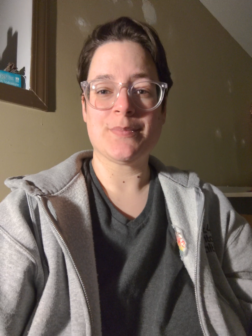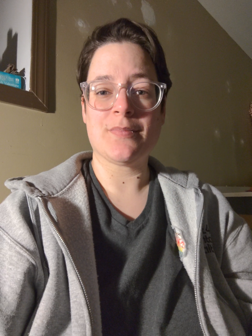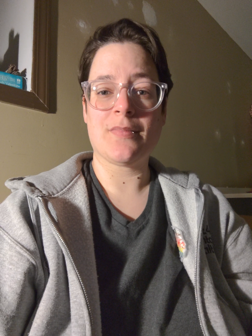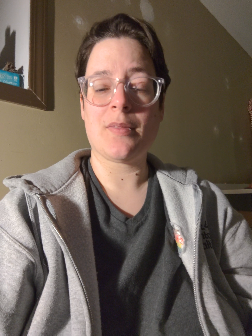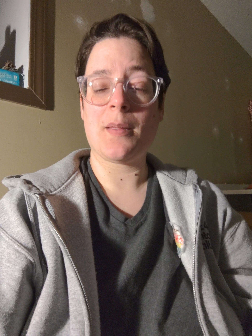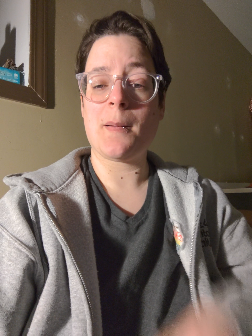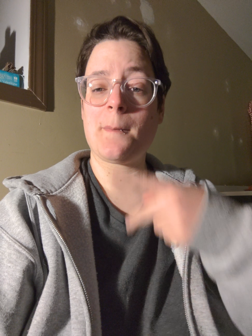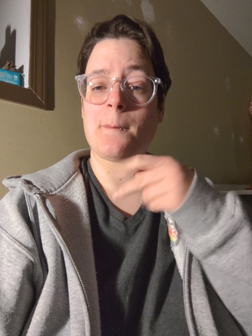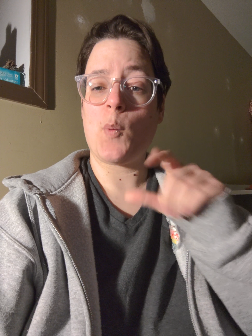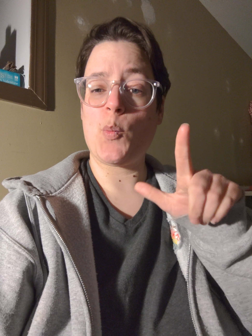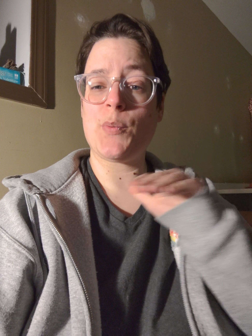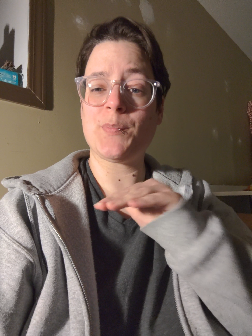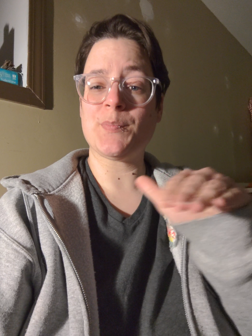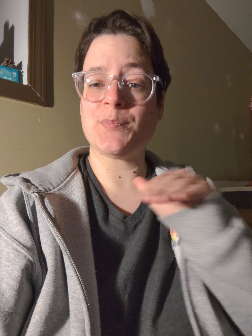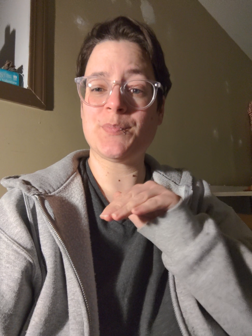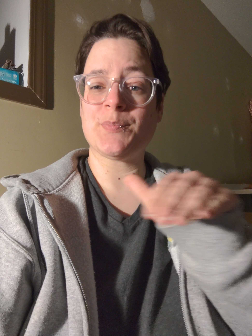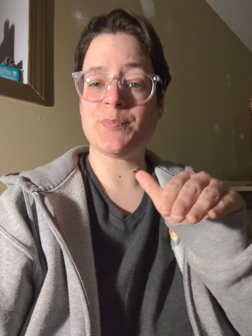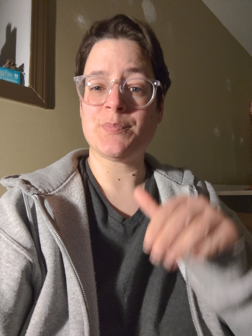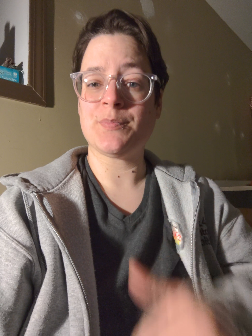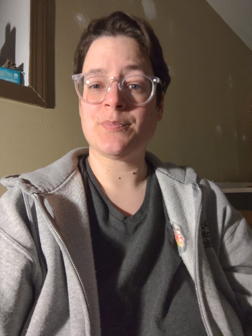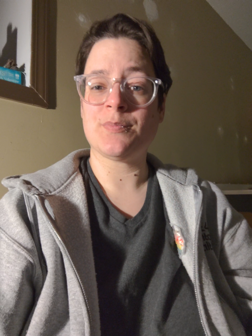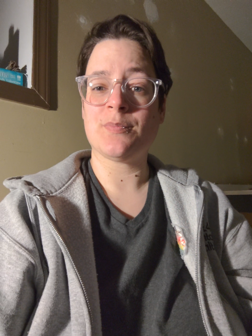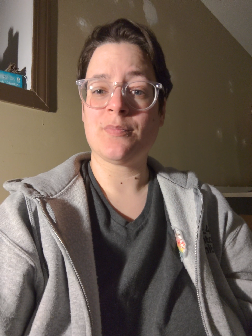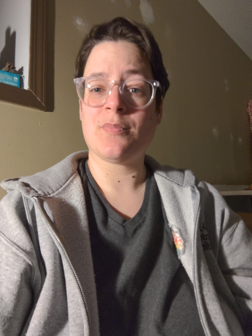pool